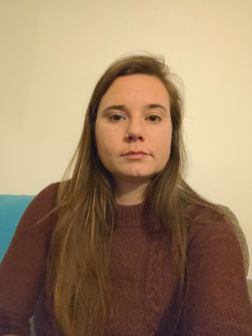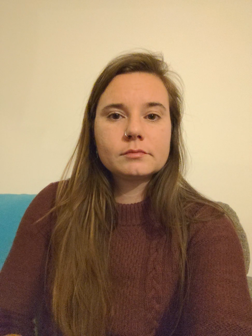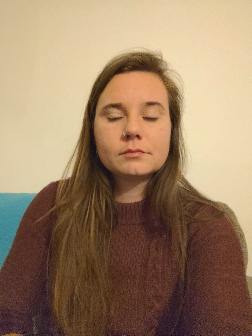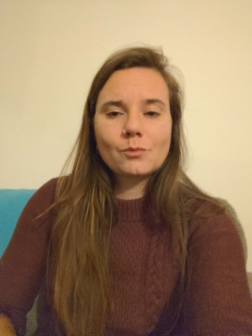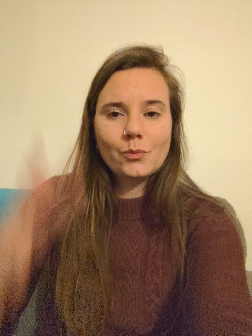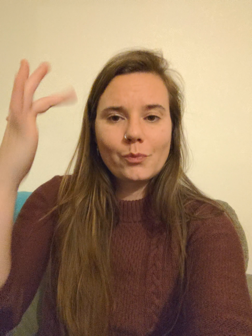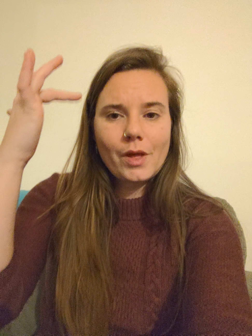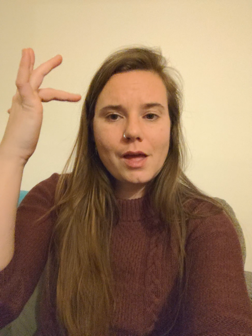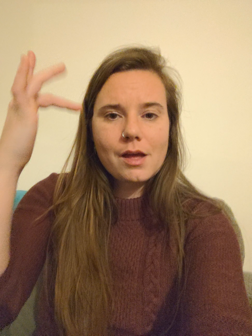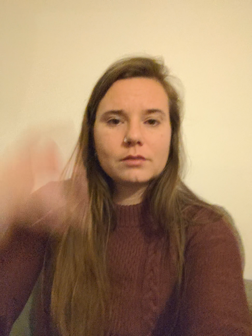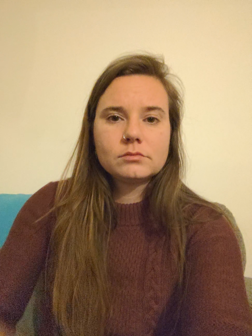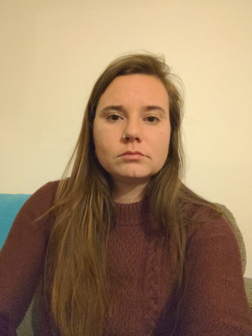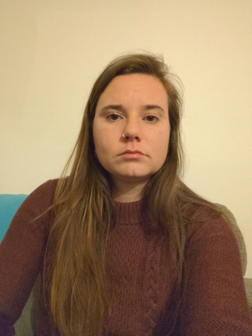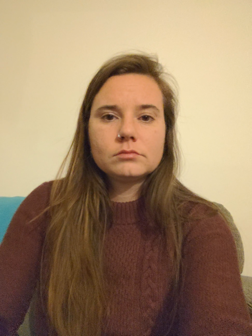why